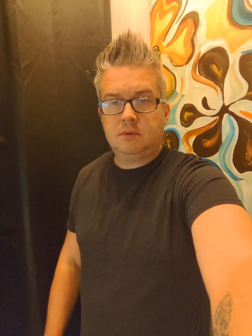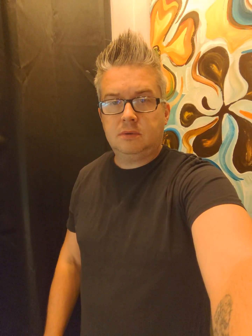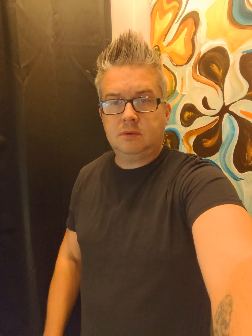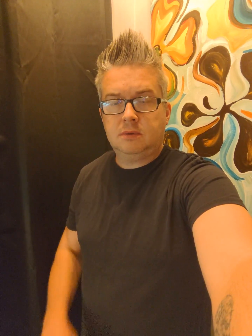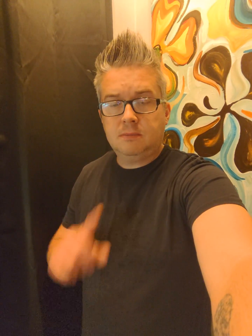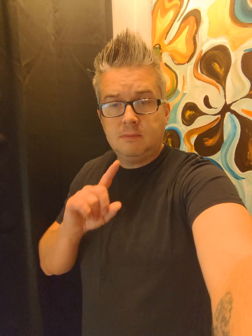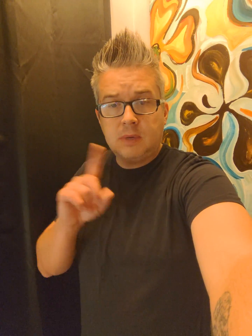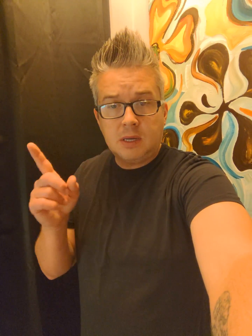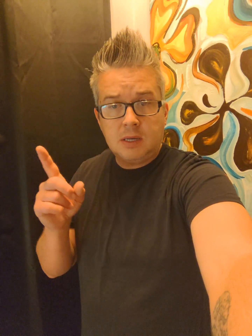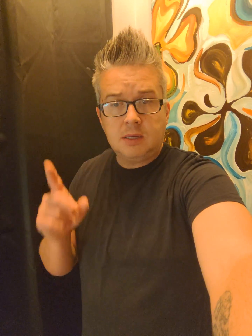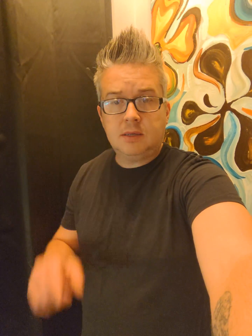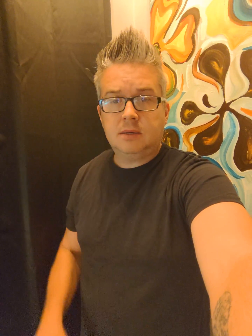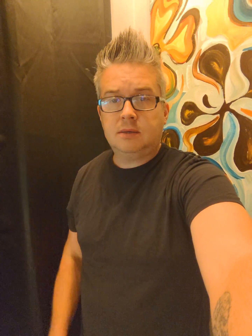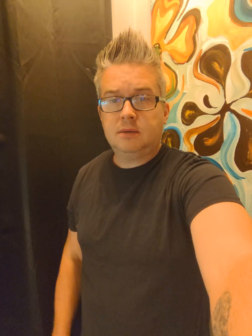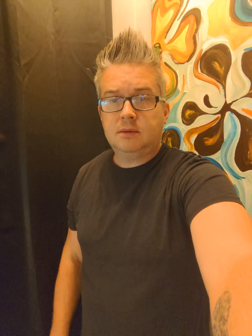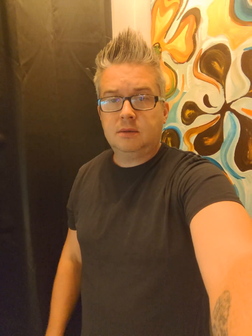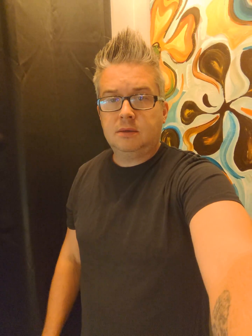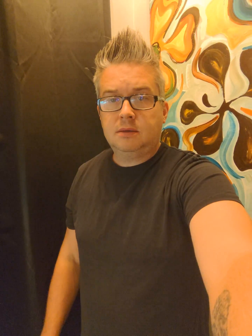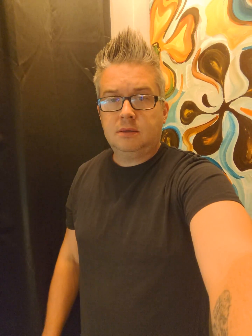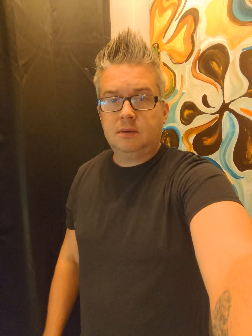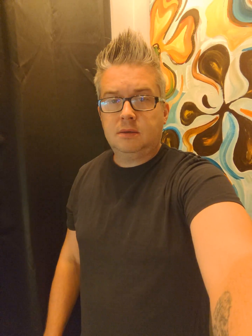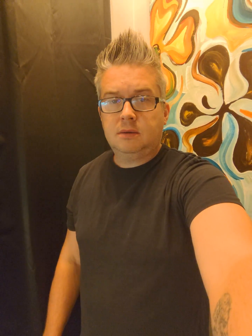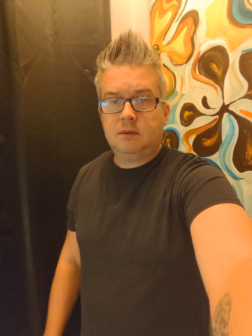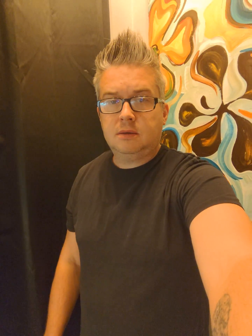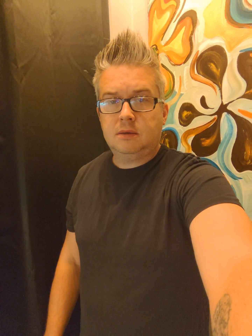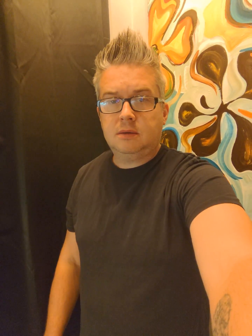but